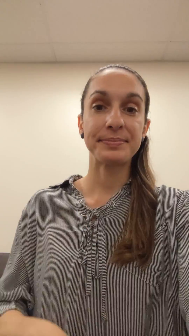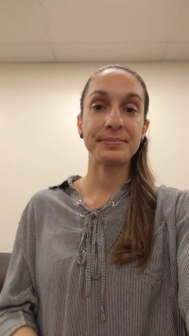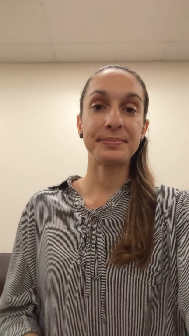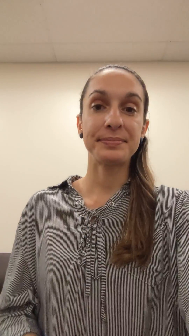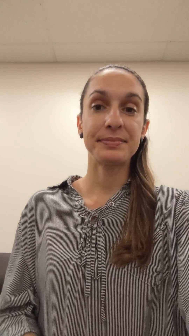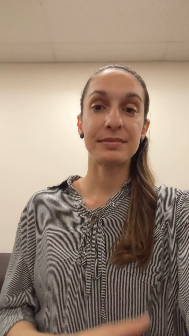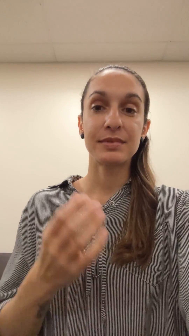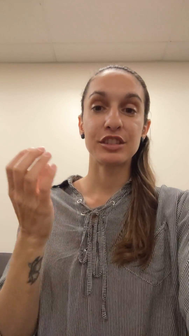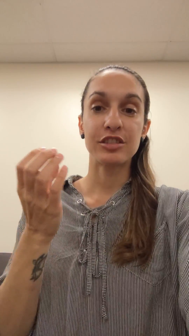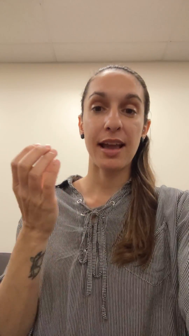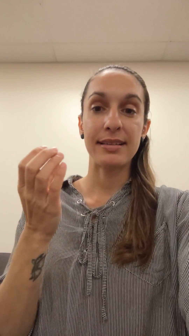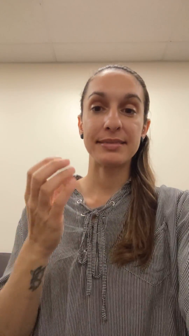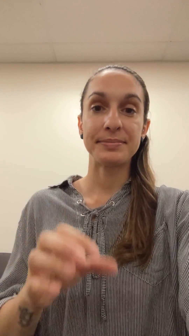shake